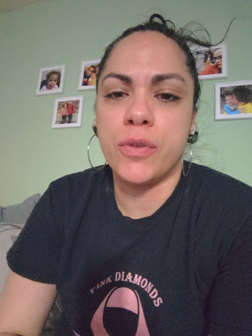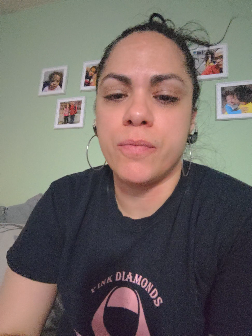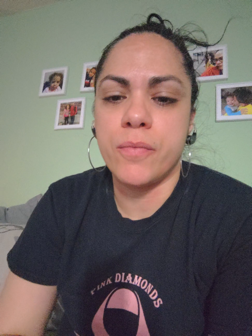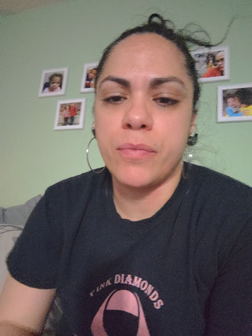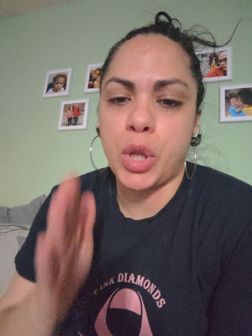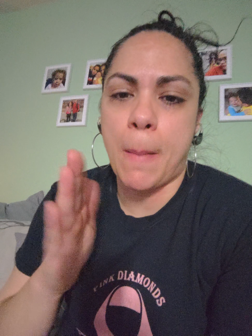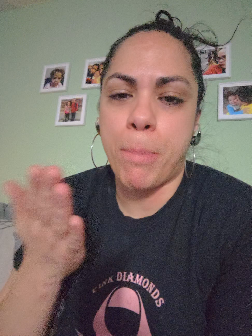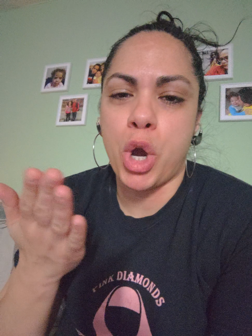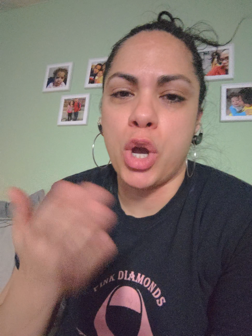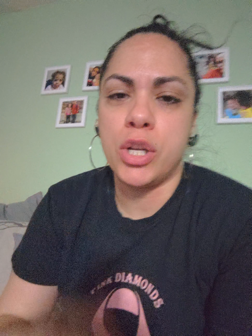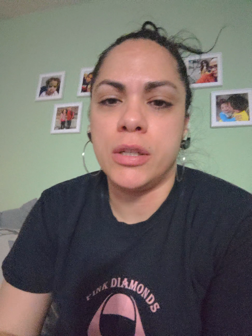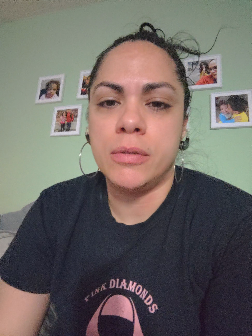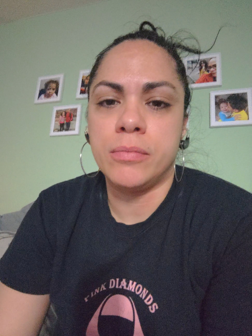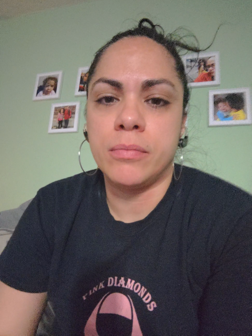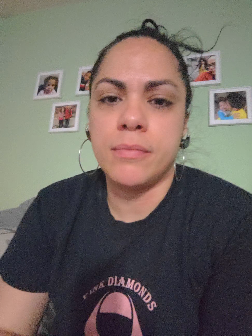book